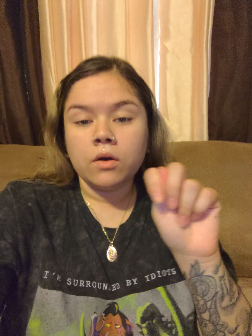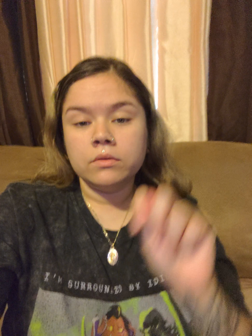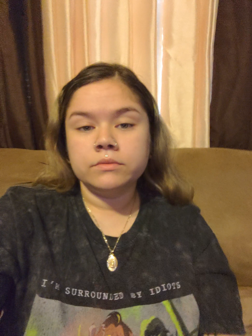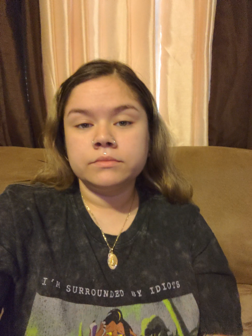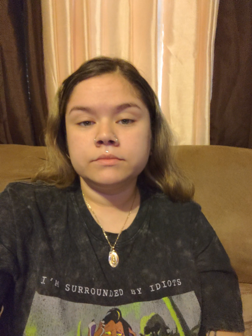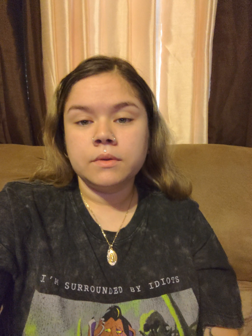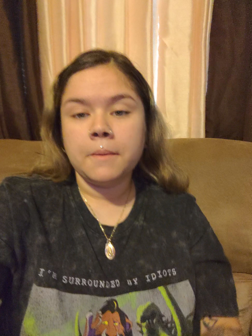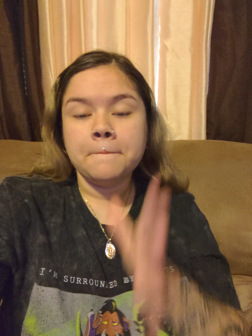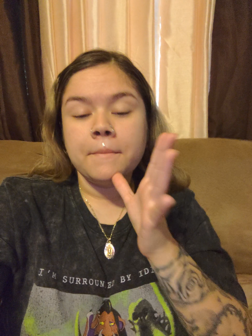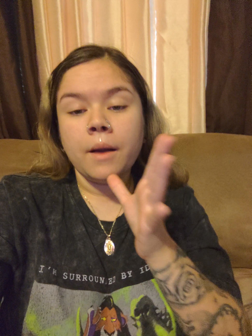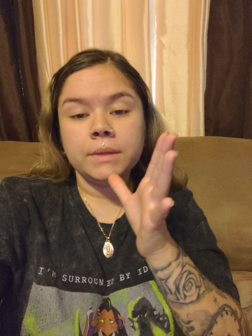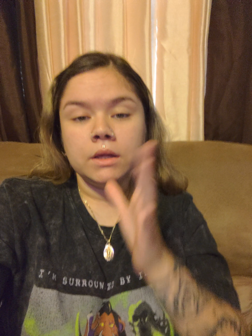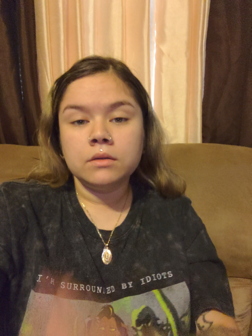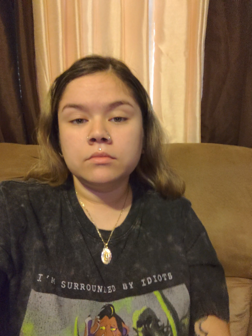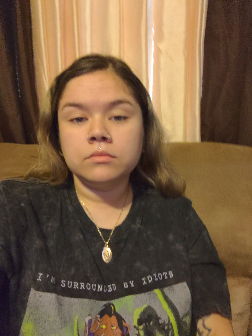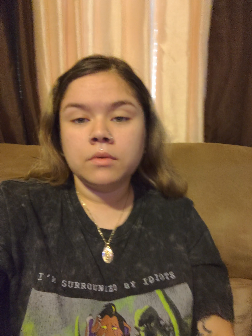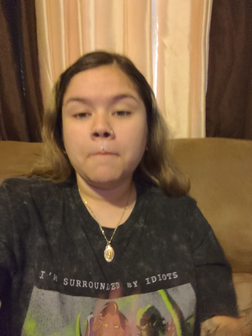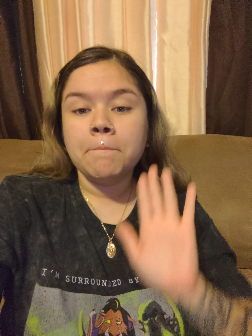mommy